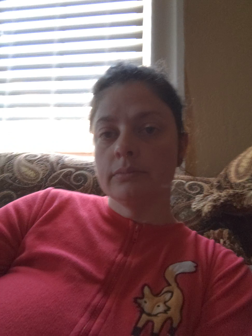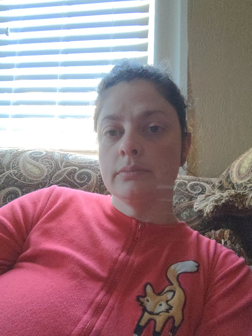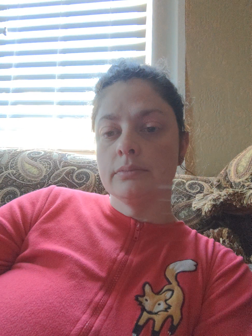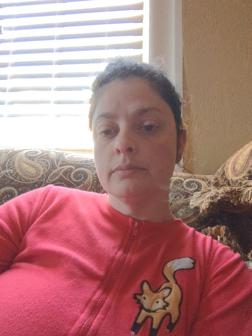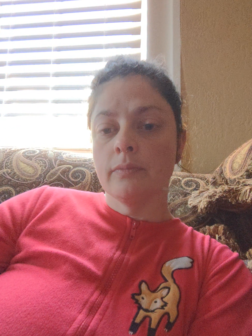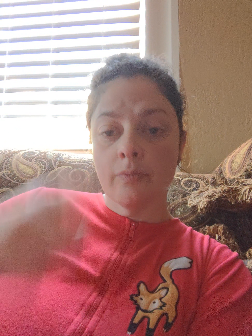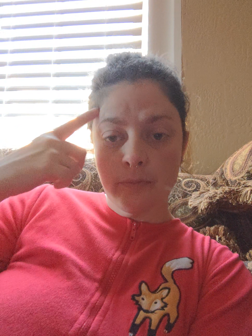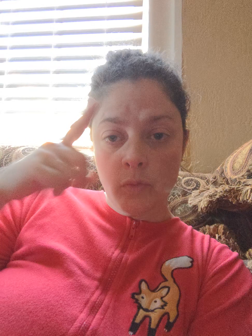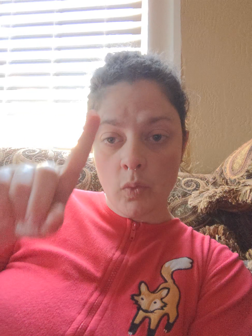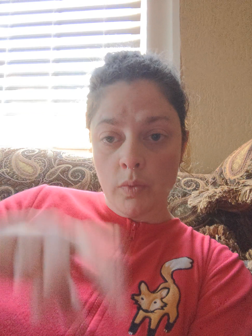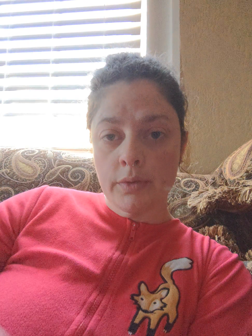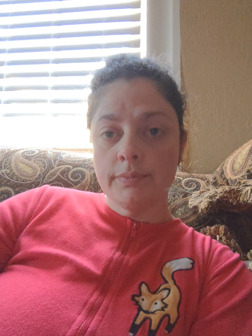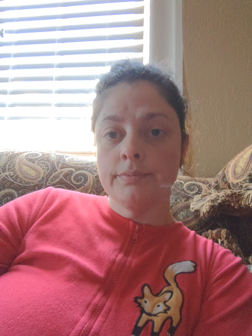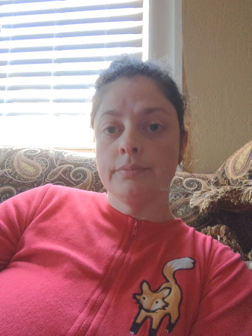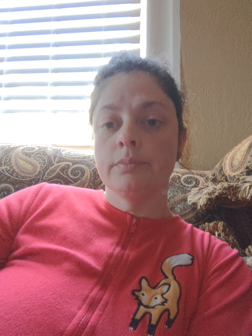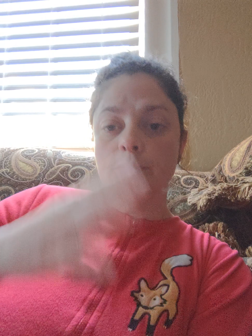for